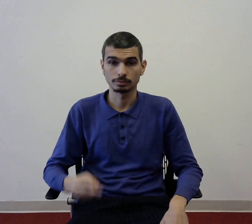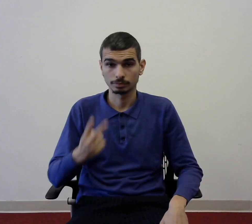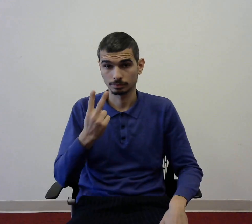ıkı